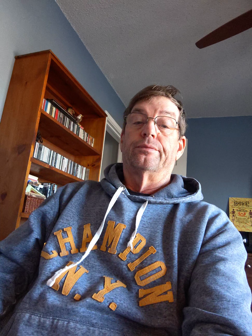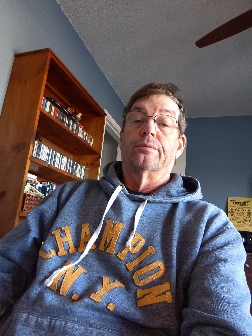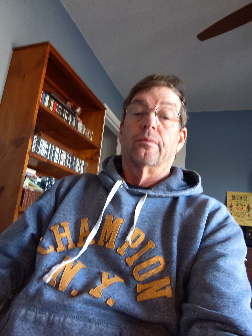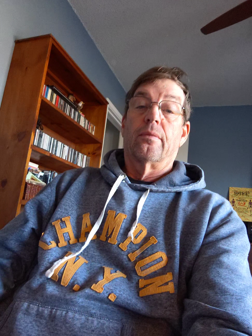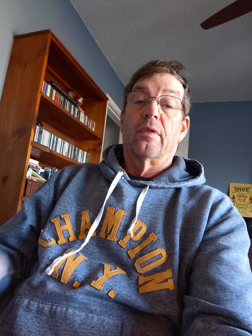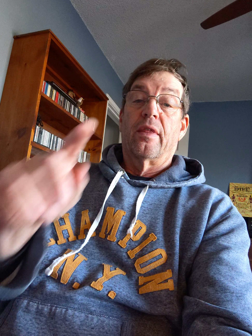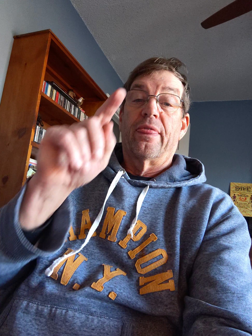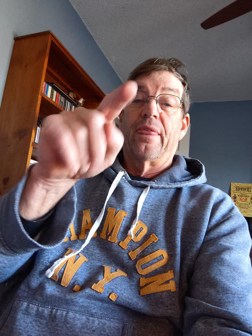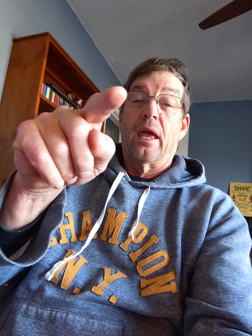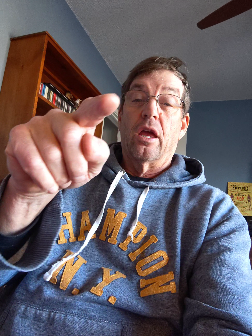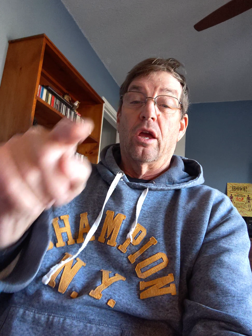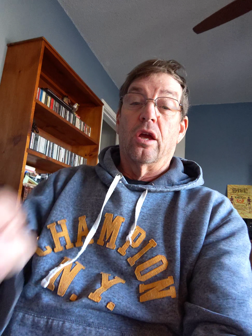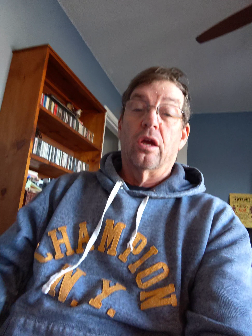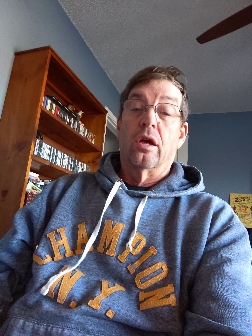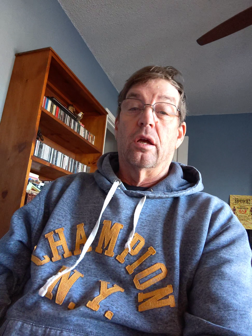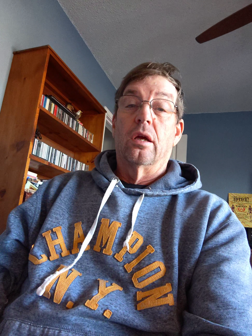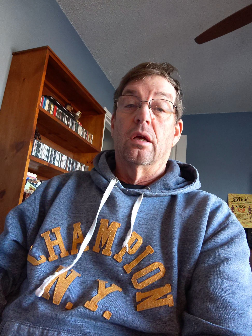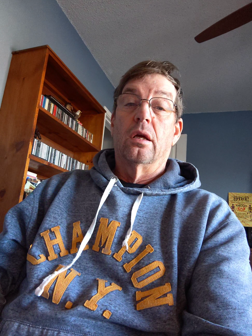there